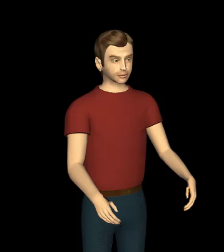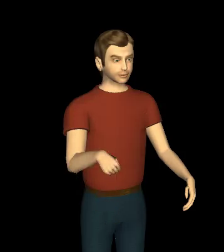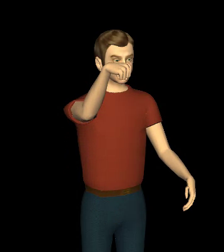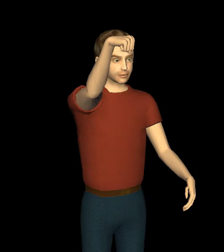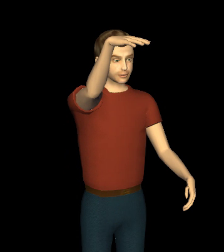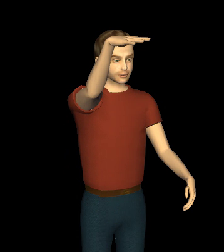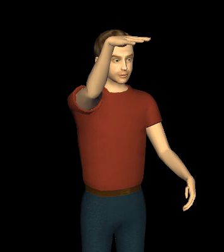ضوء